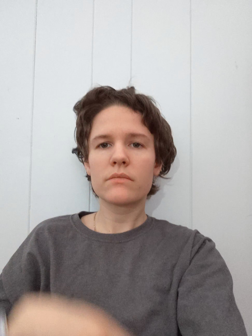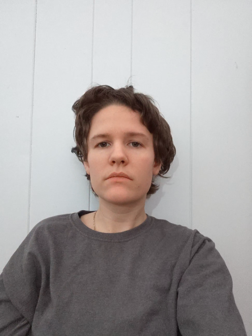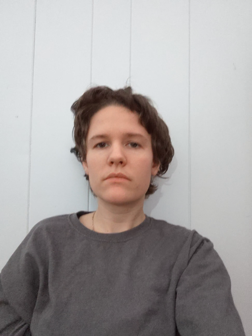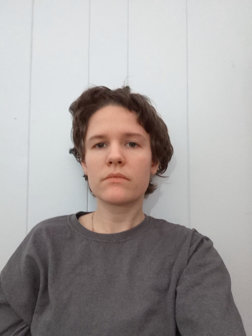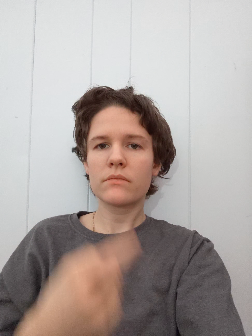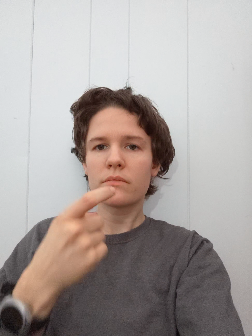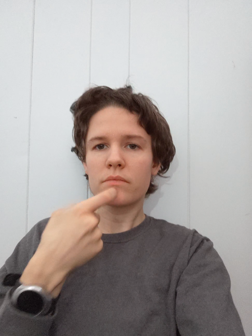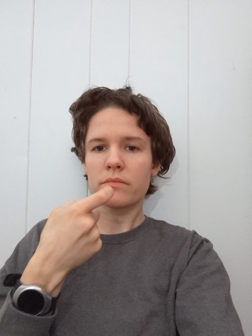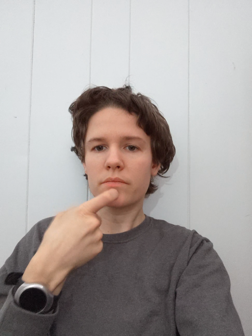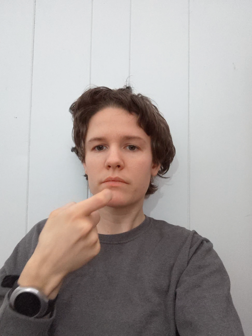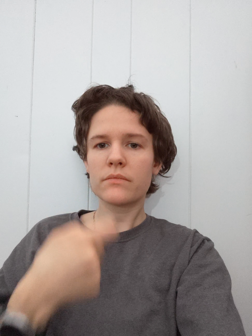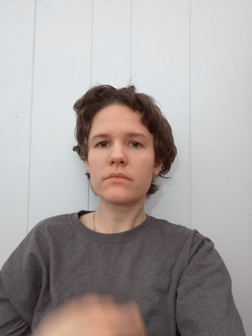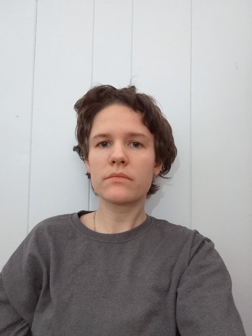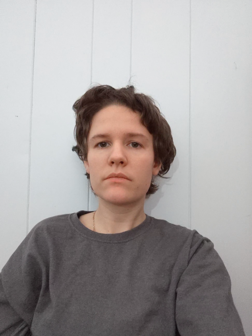window